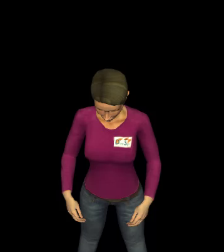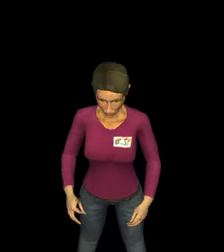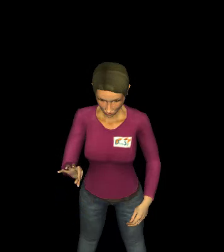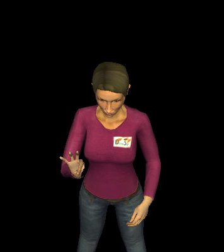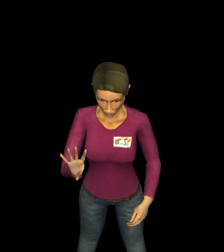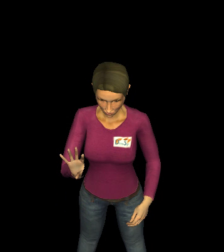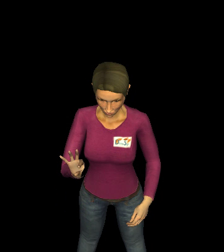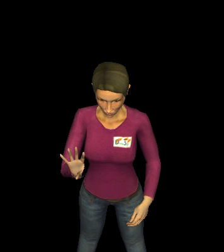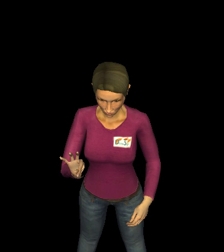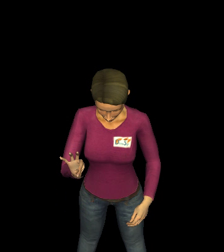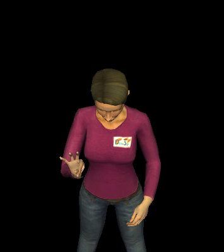50